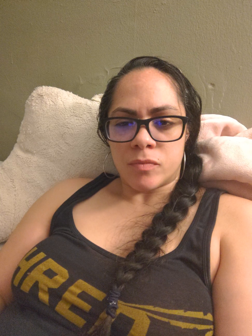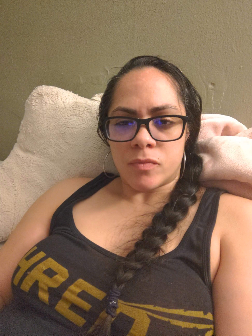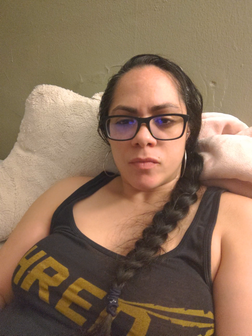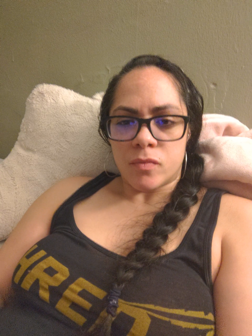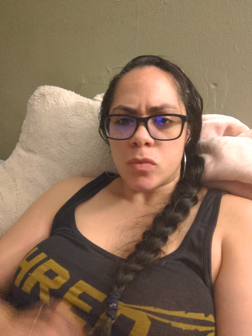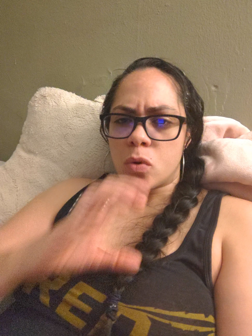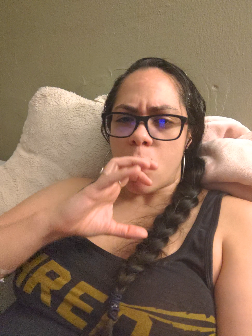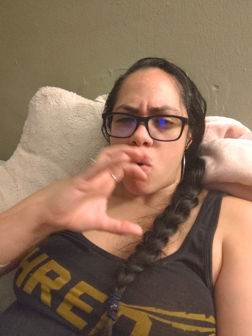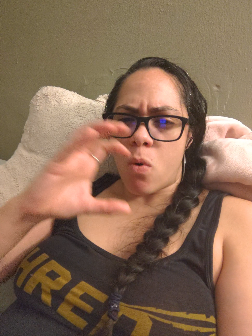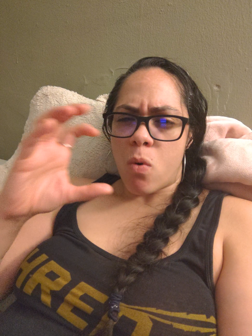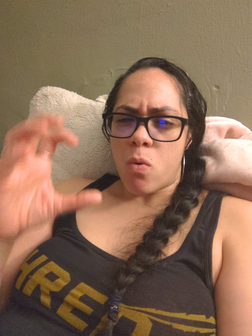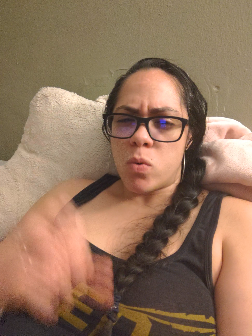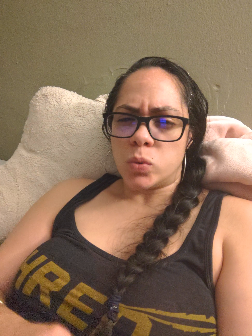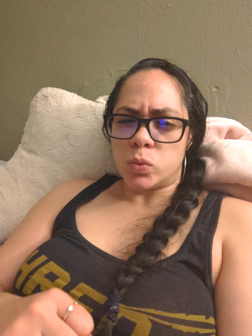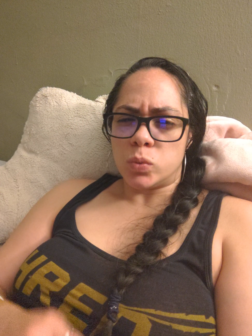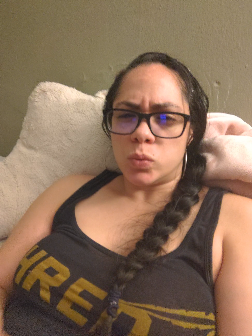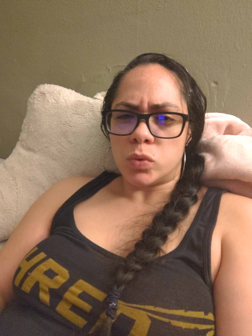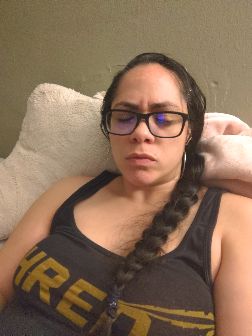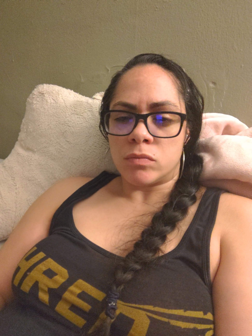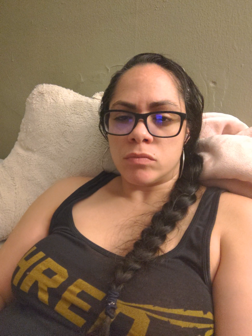old